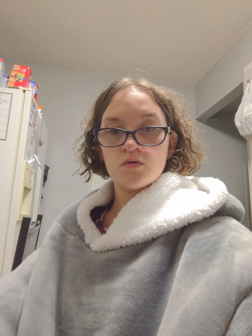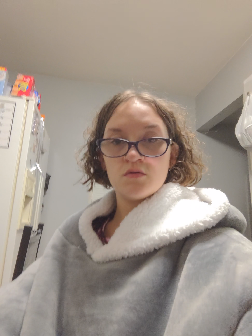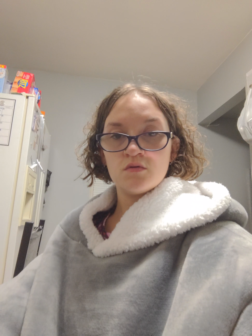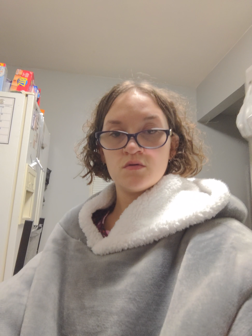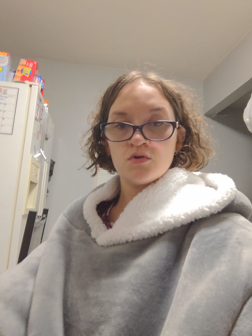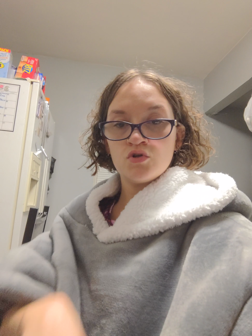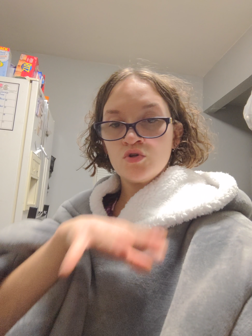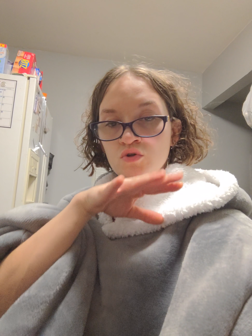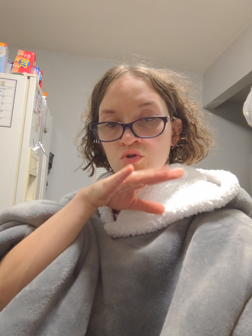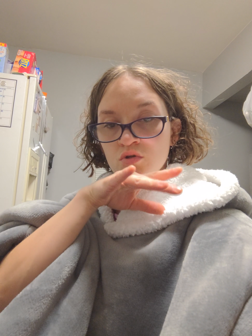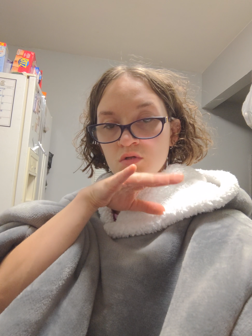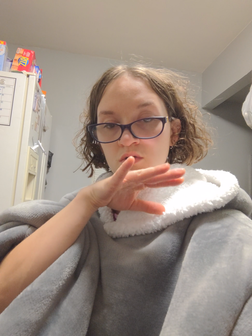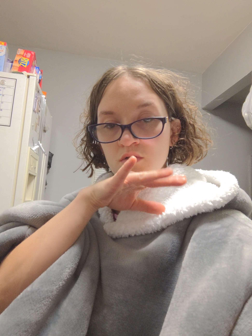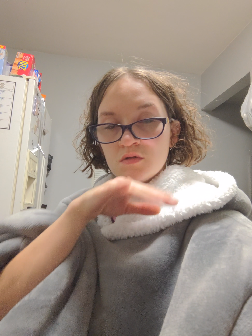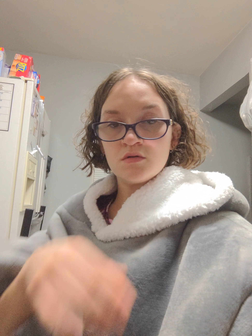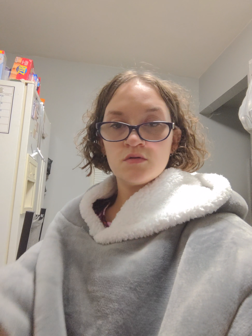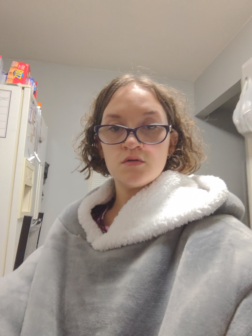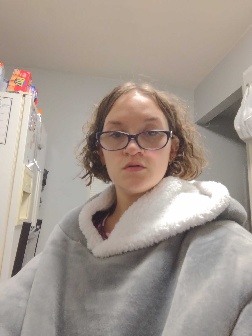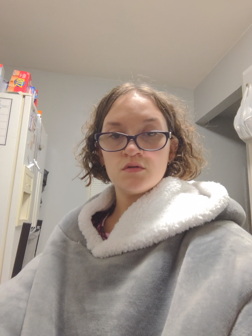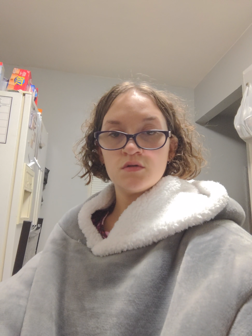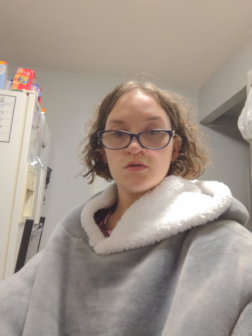dirty